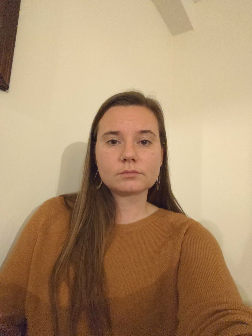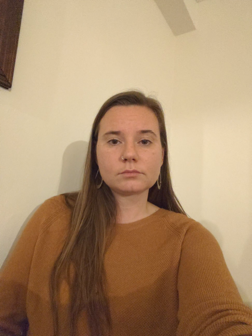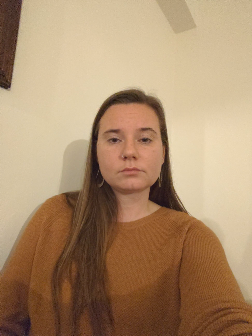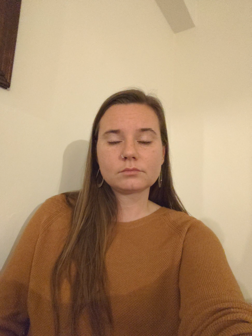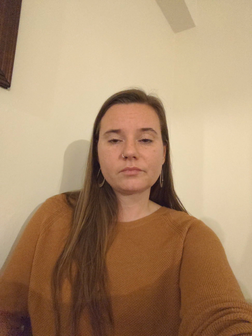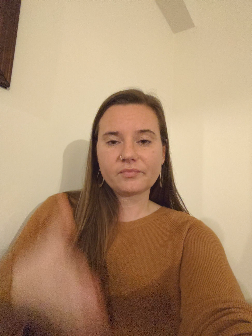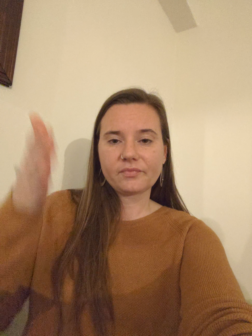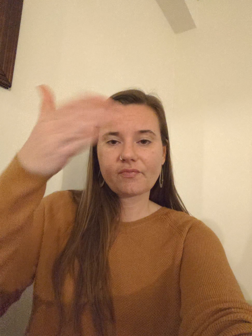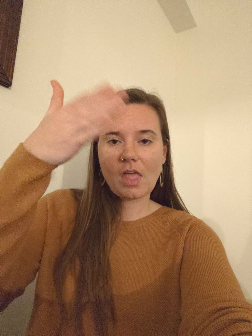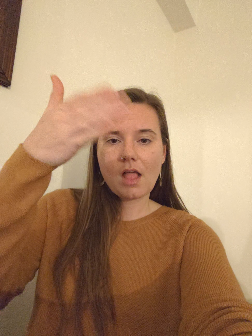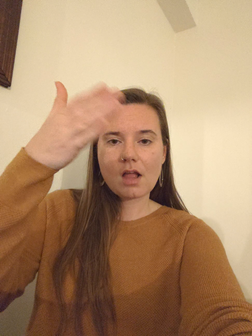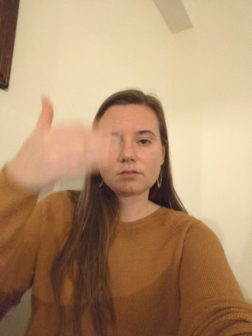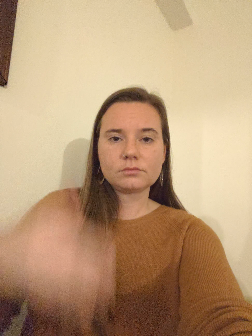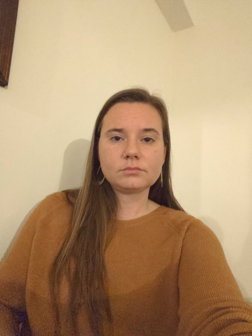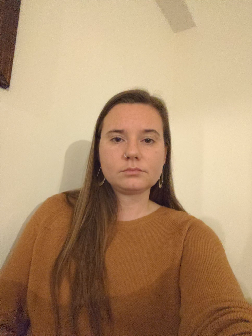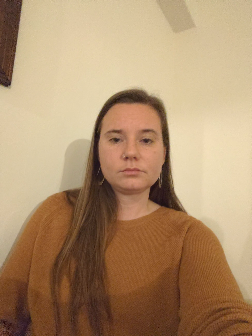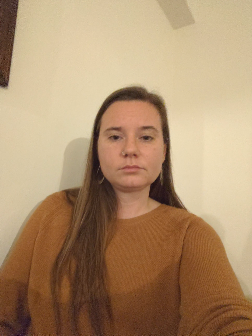flag